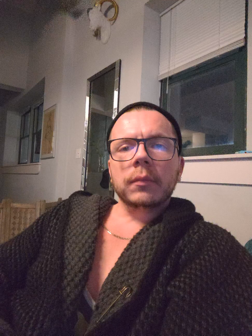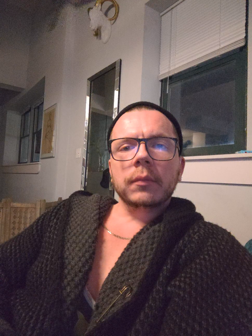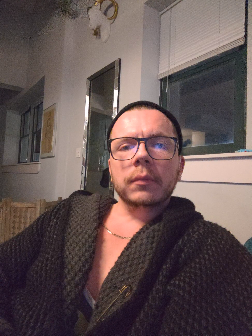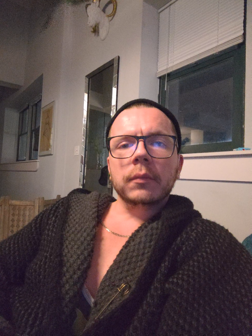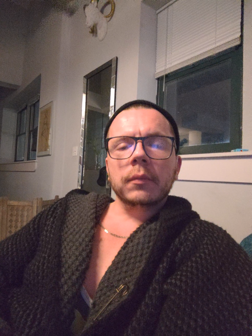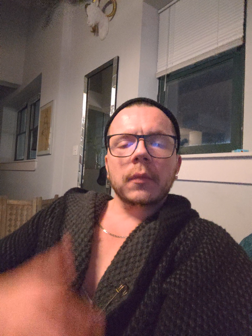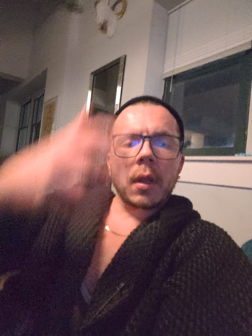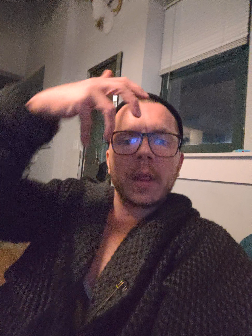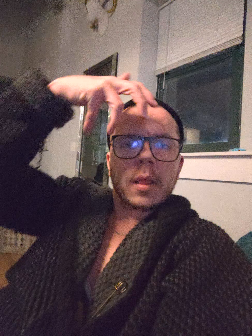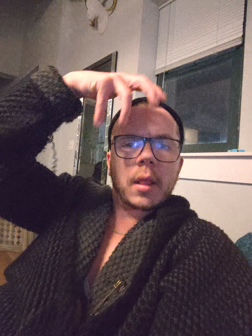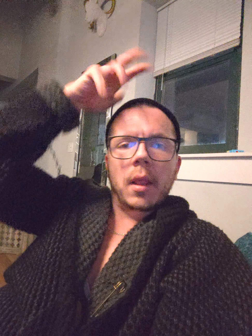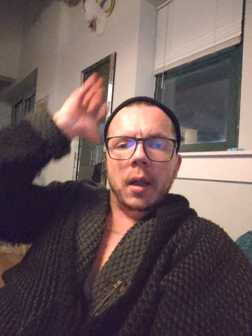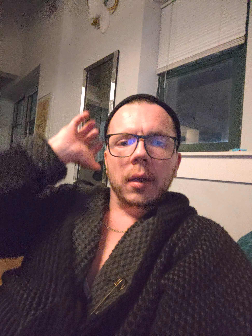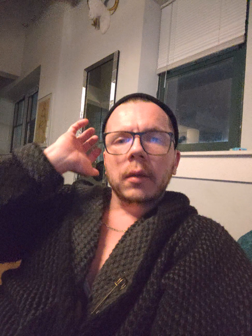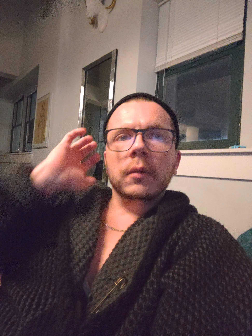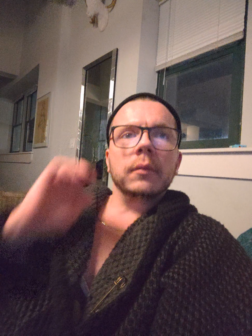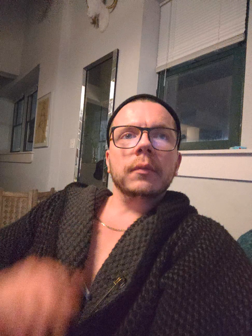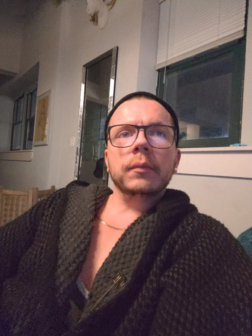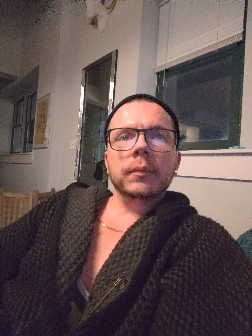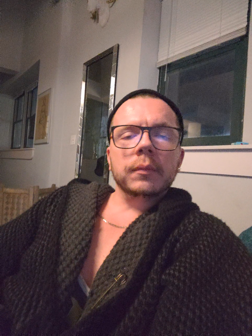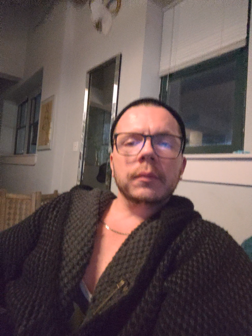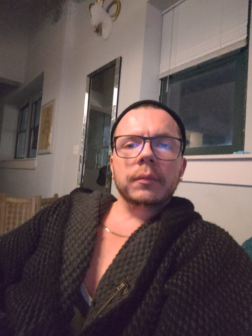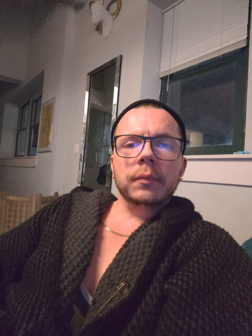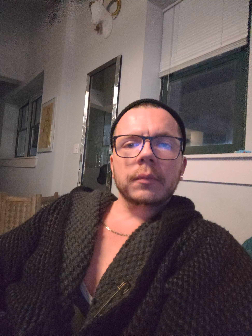lion